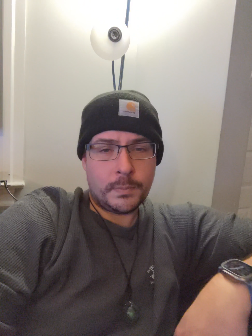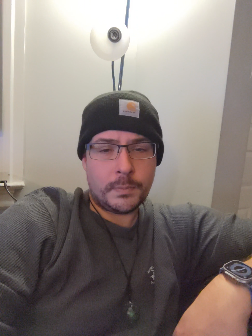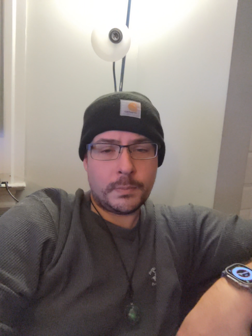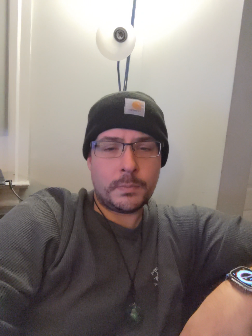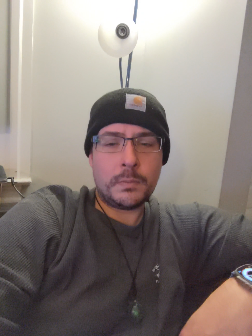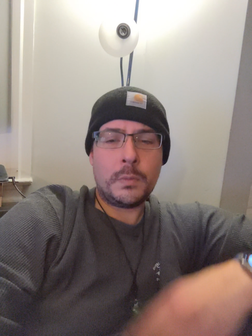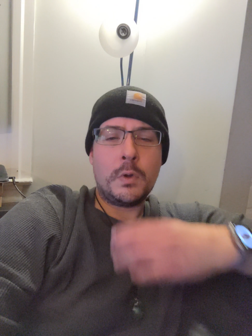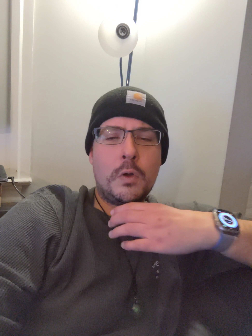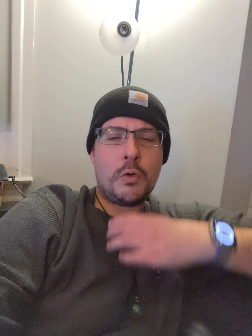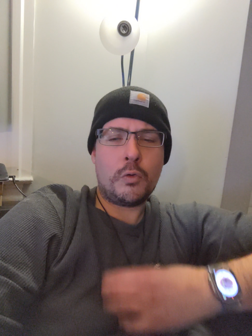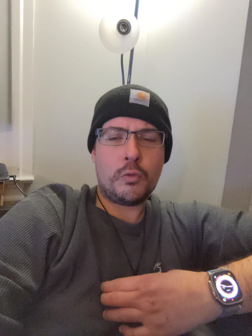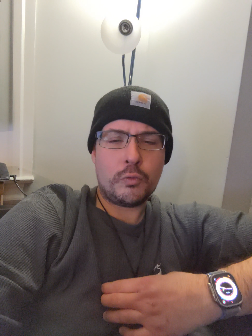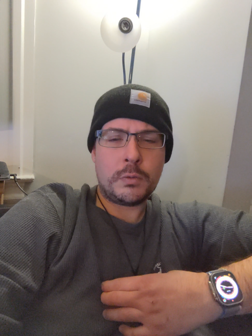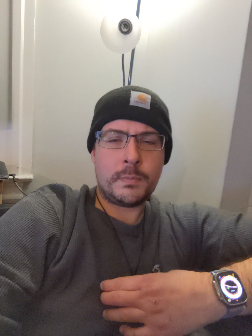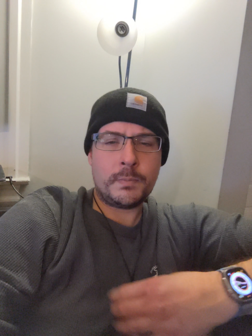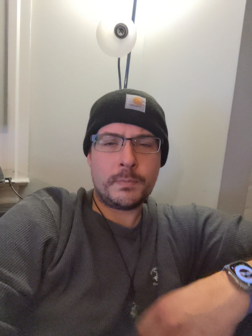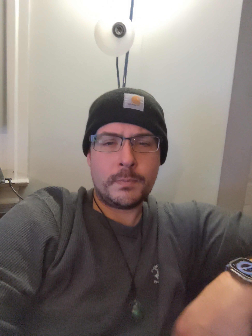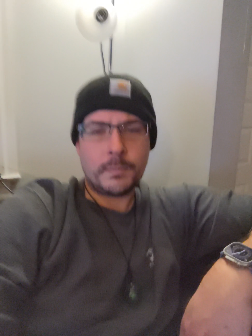hungry